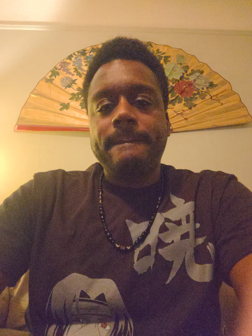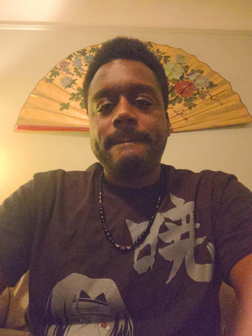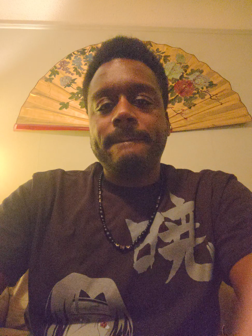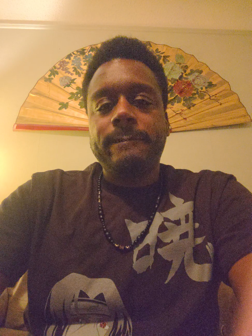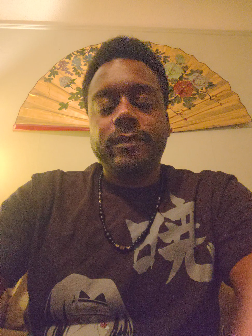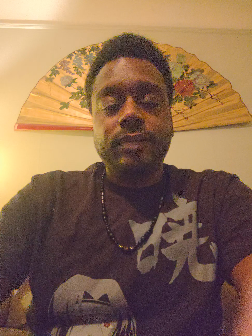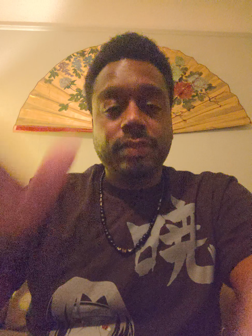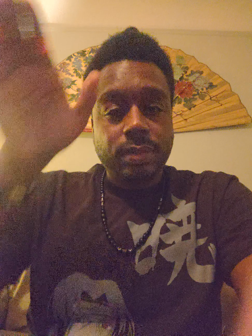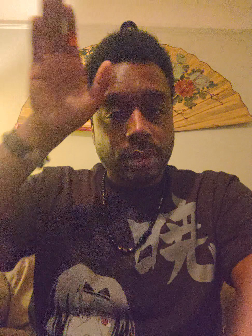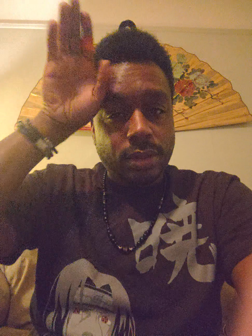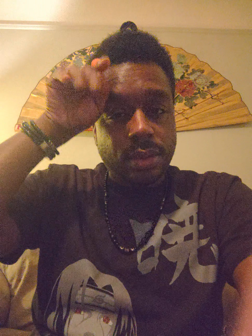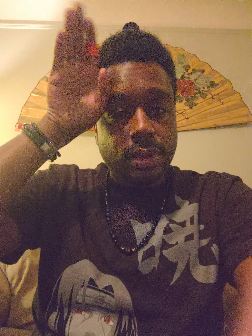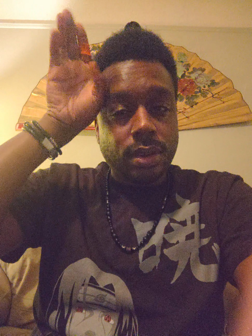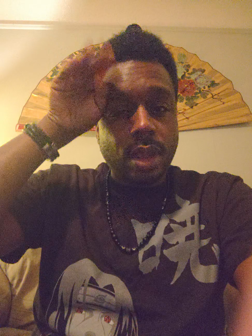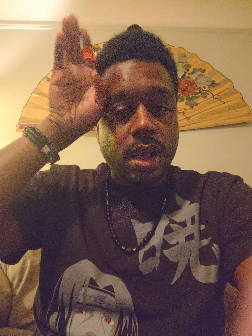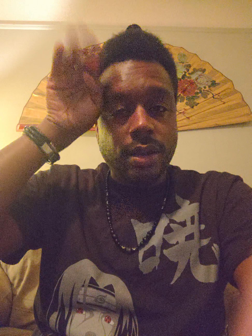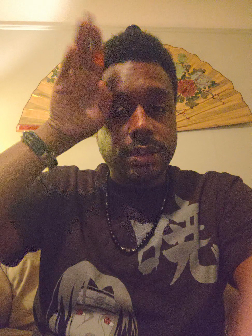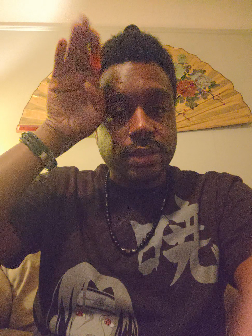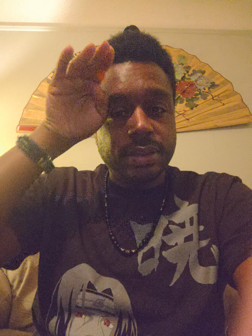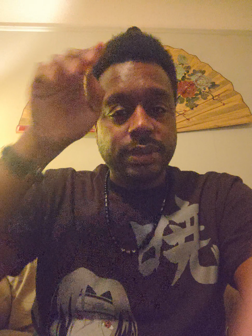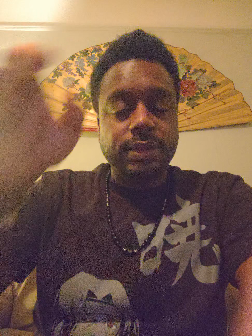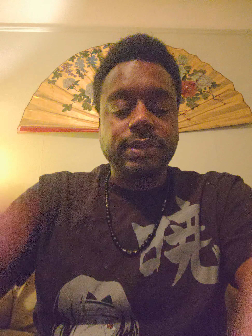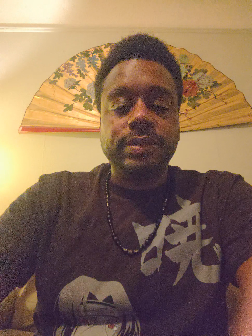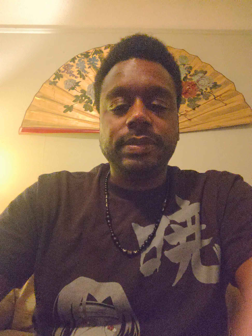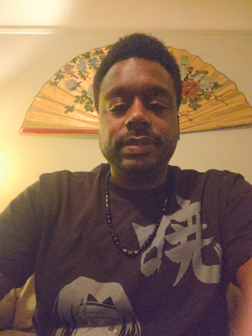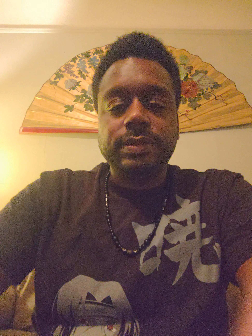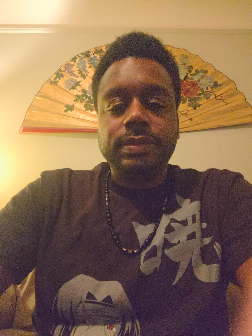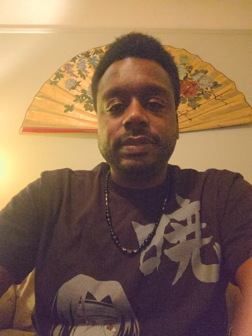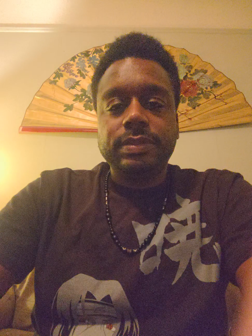donkey